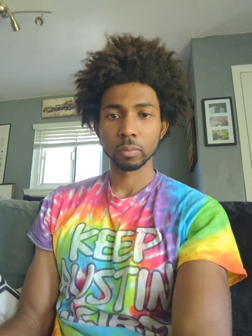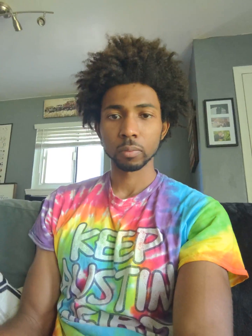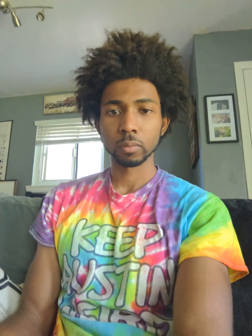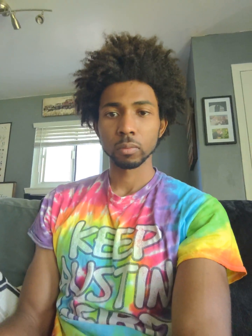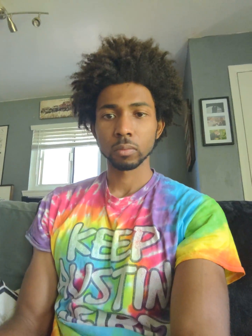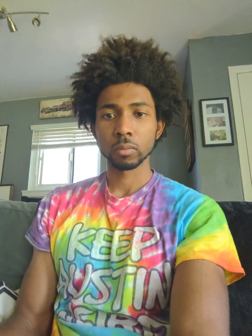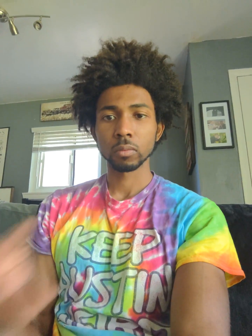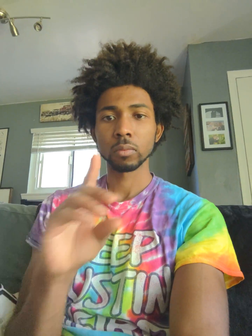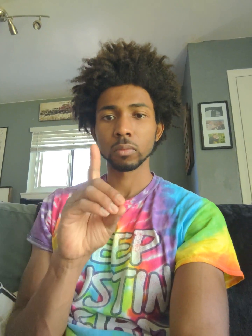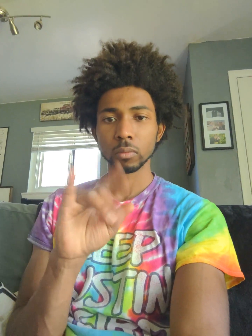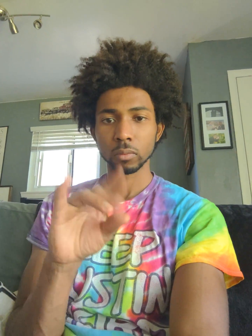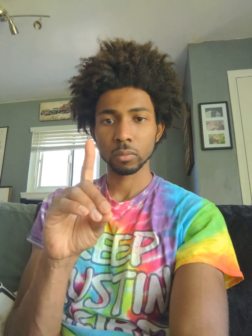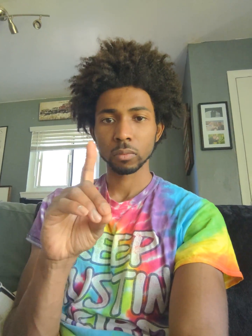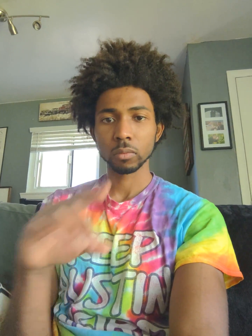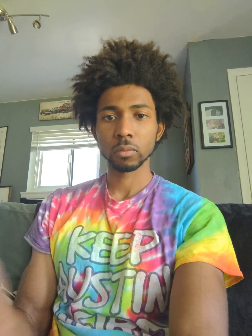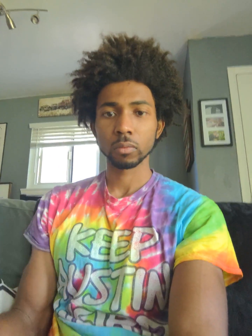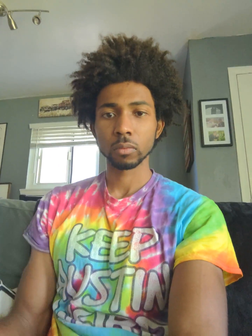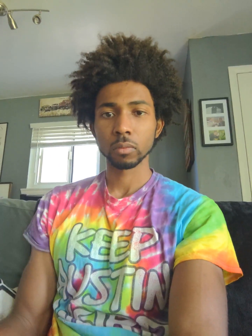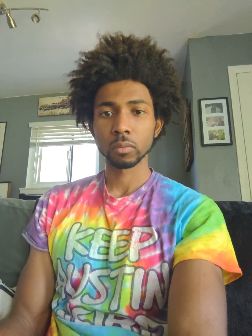did